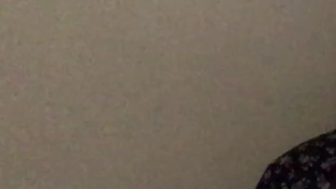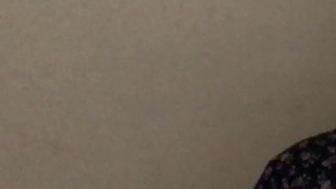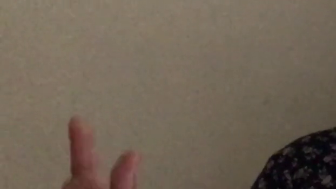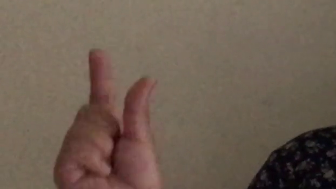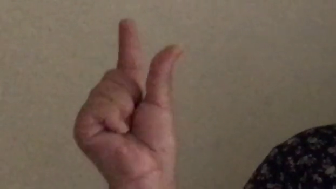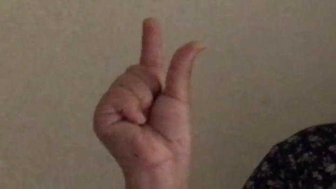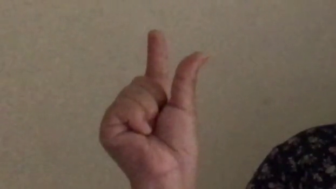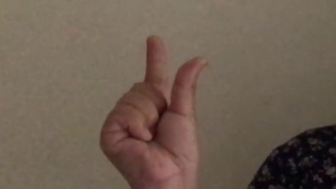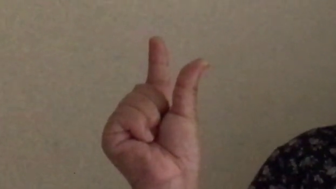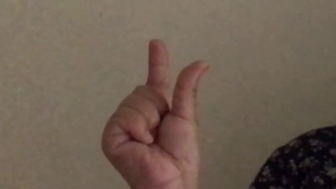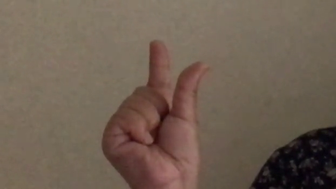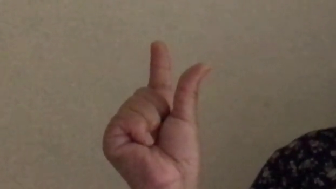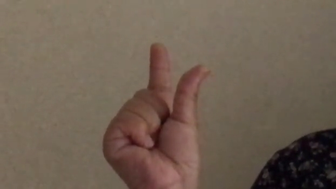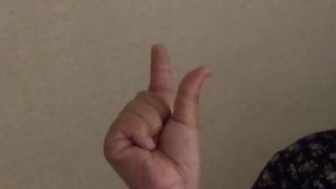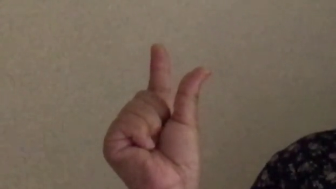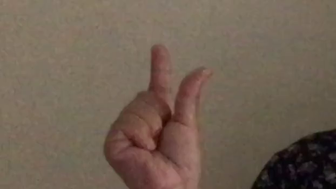ण